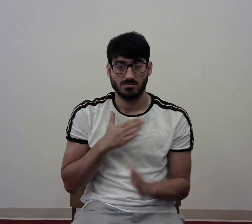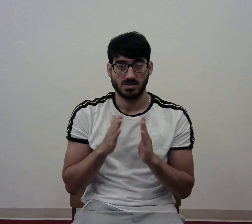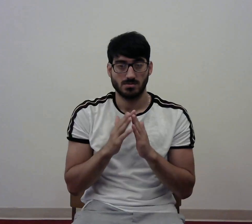ev